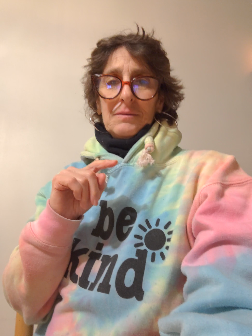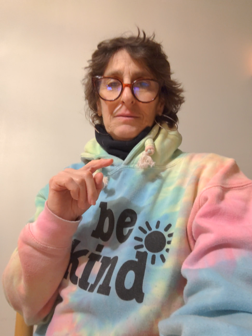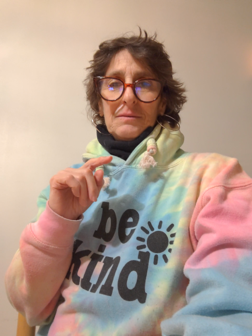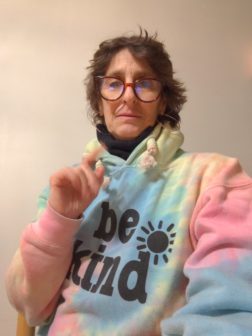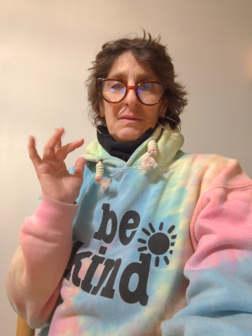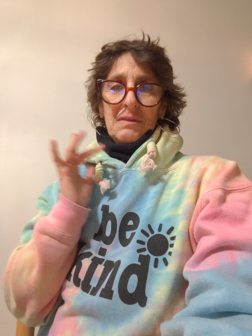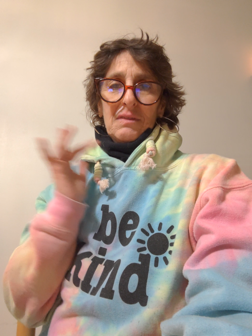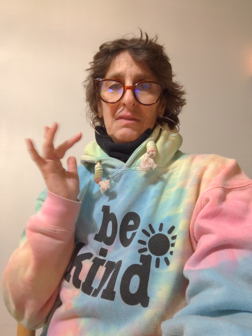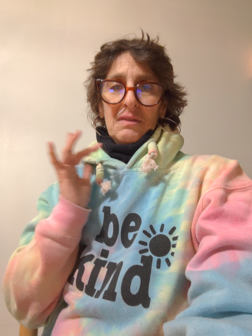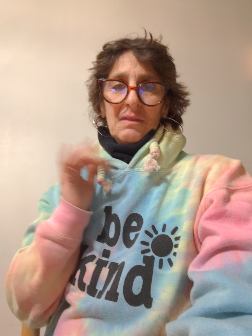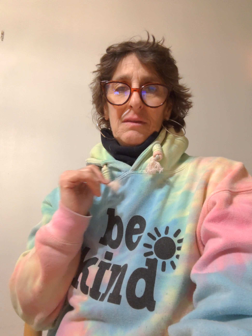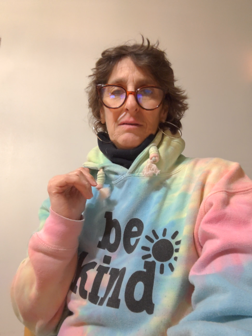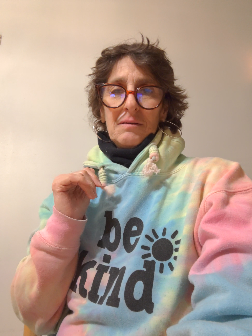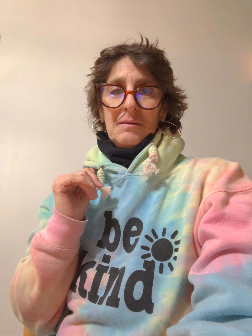yucky